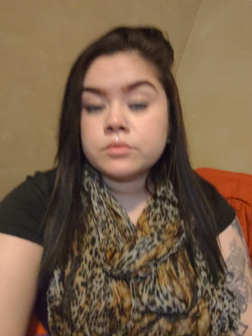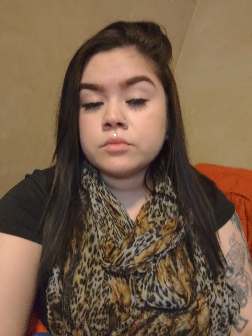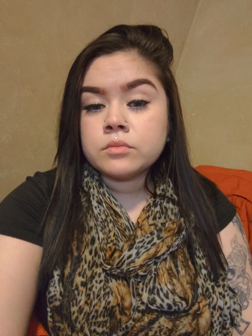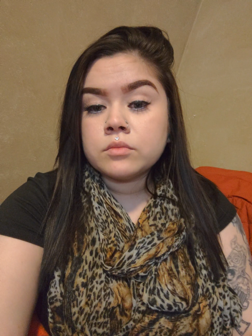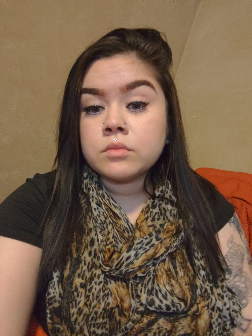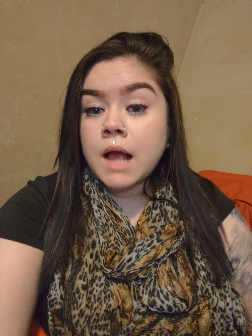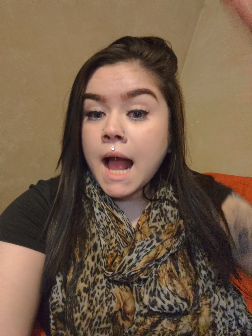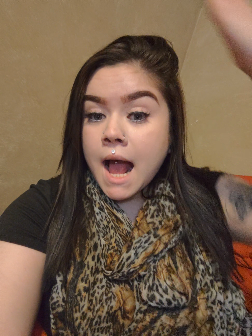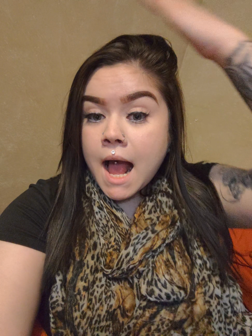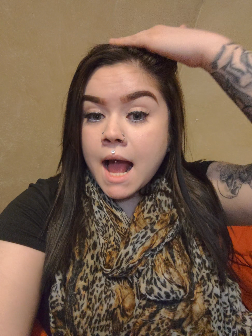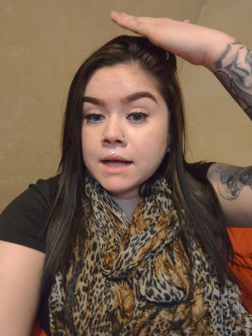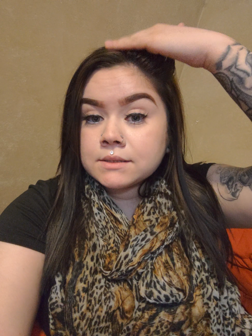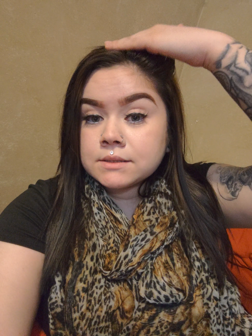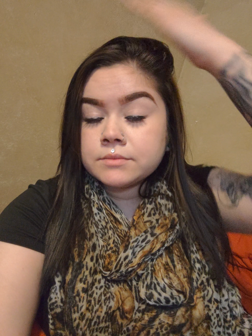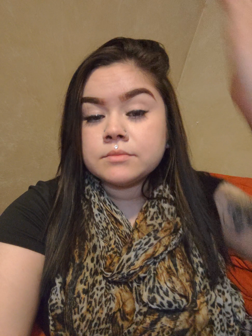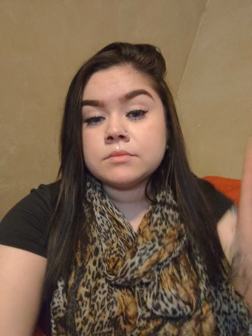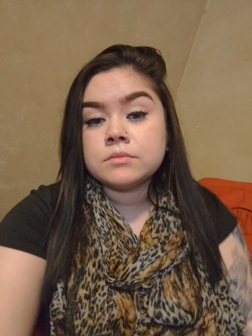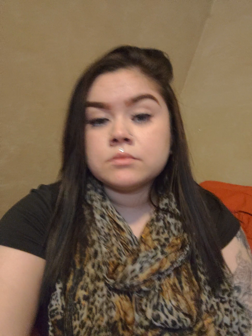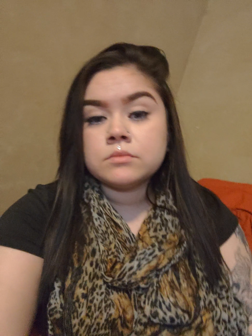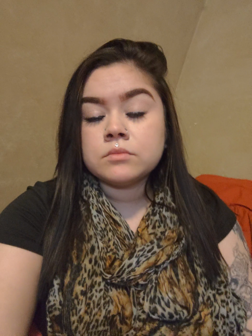hat